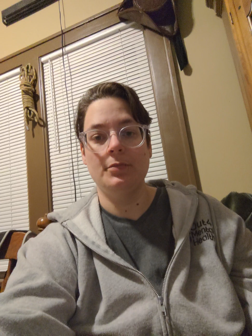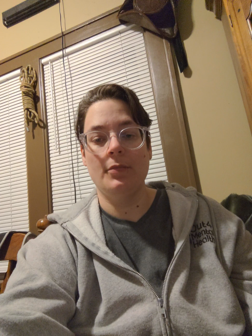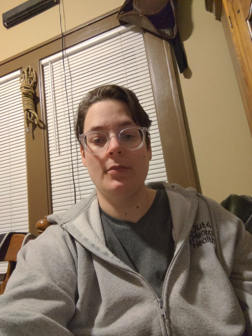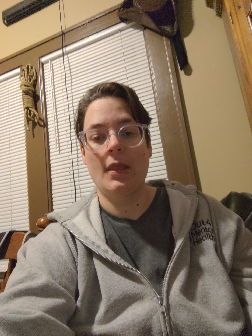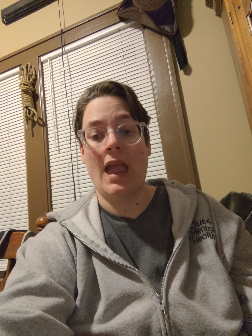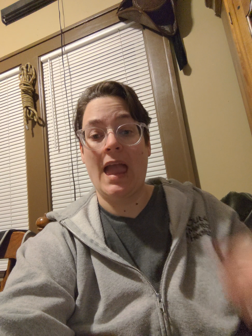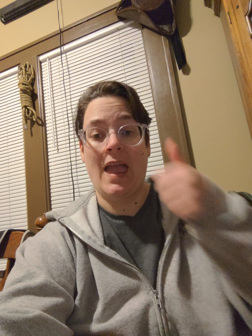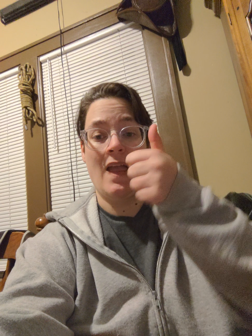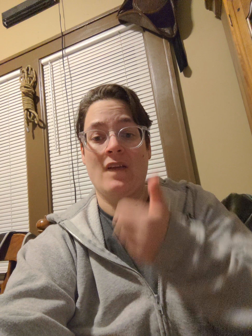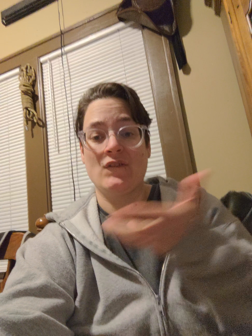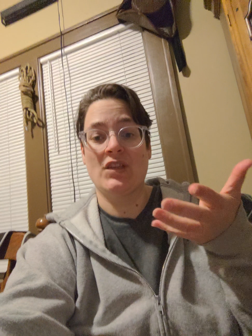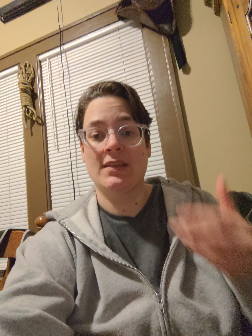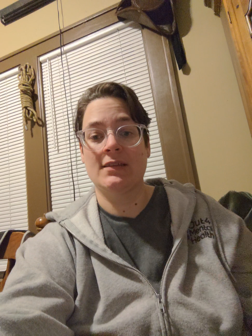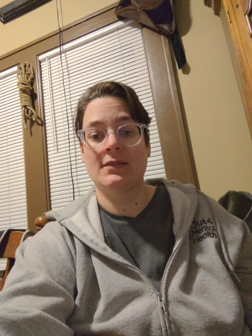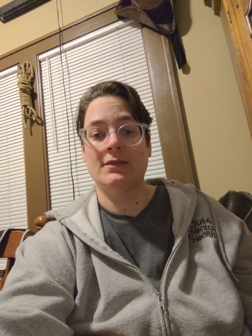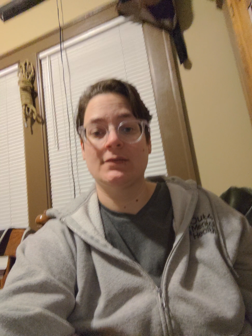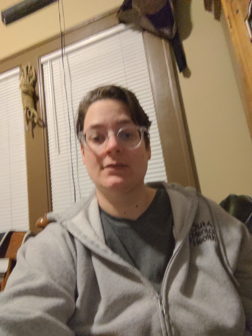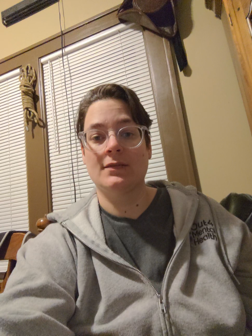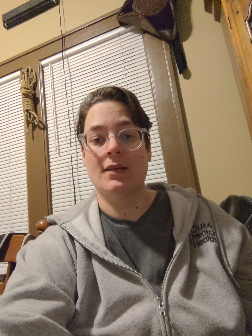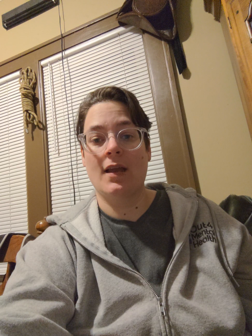every